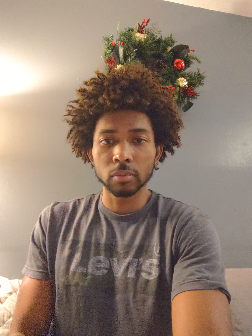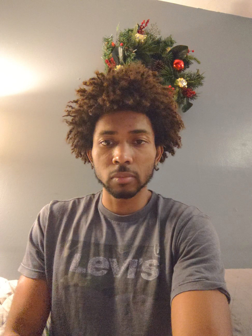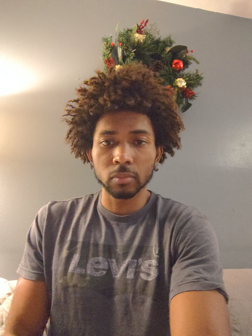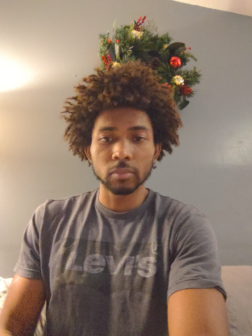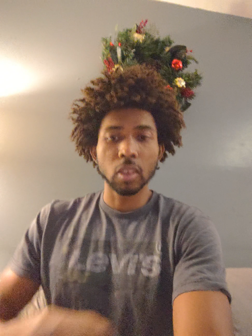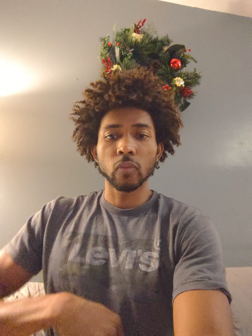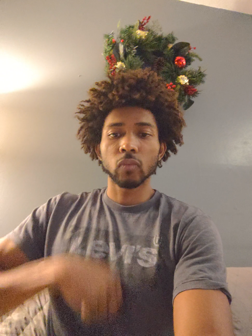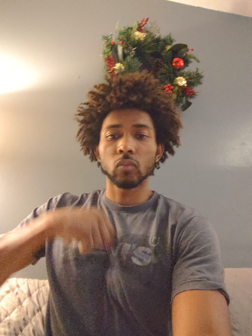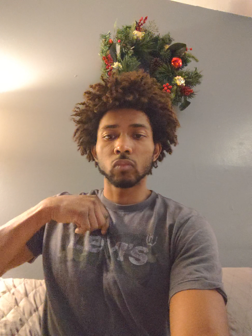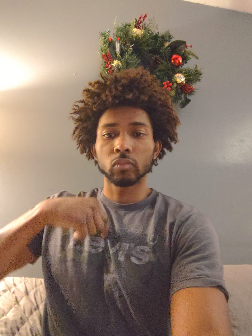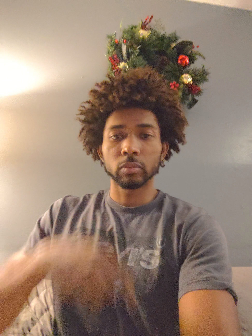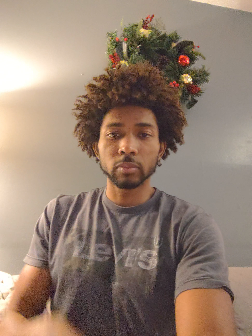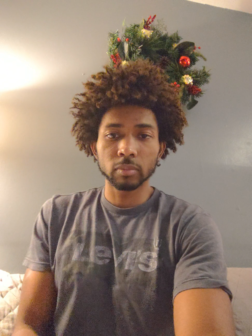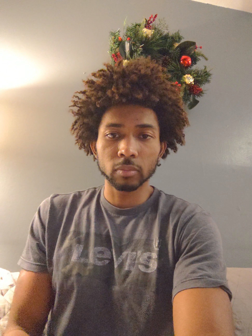zipper